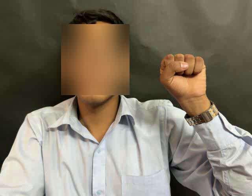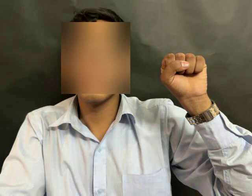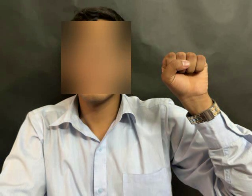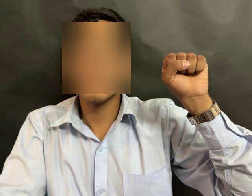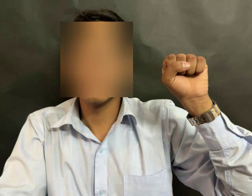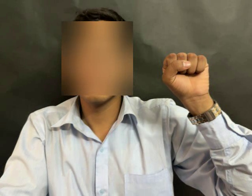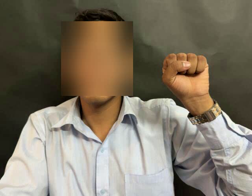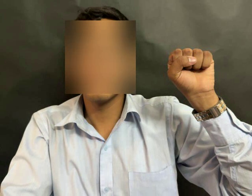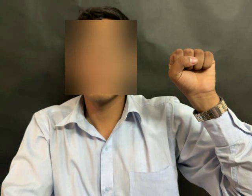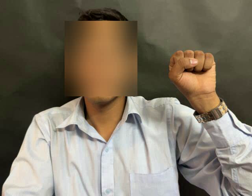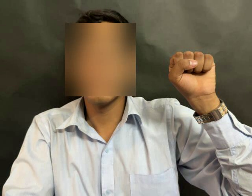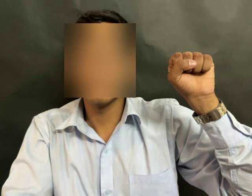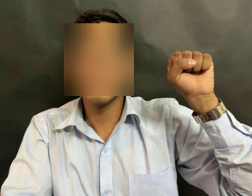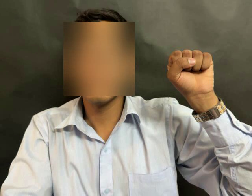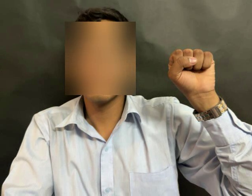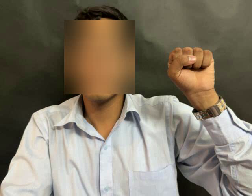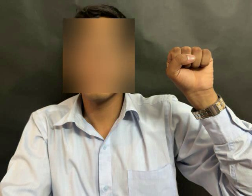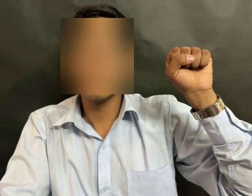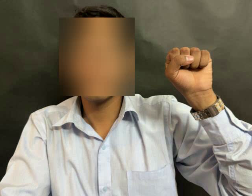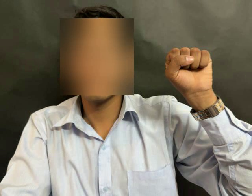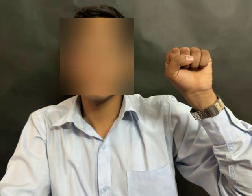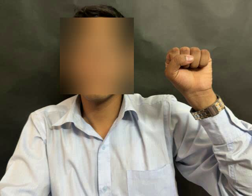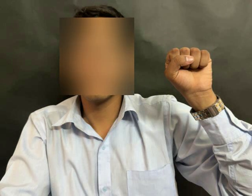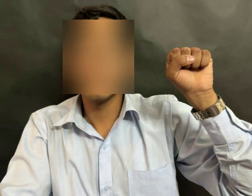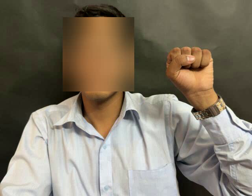S